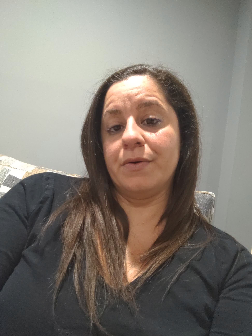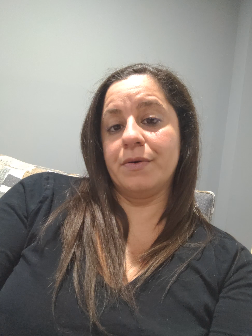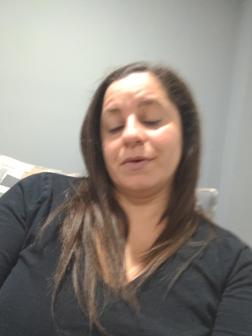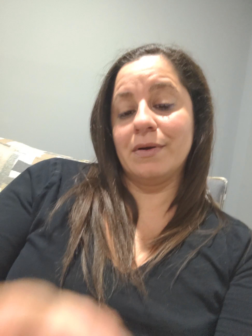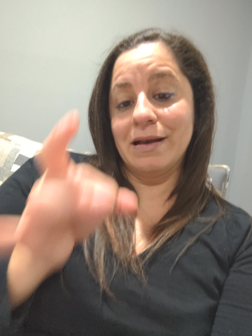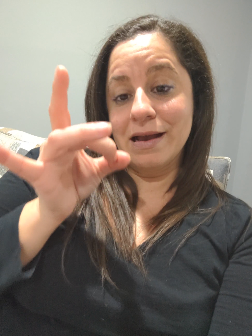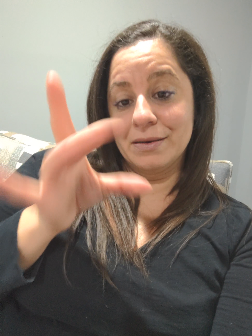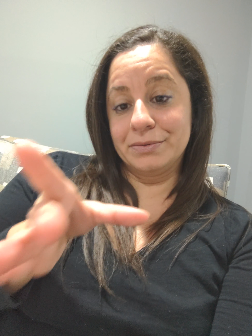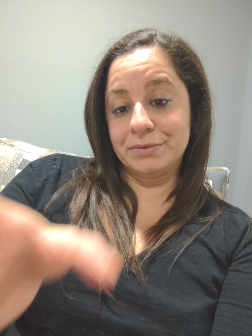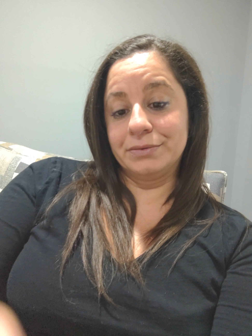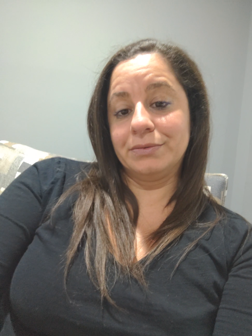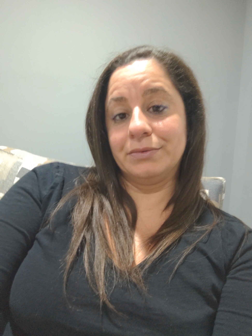hate